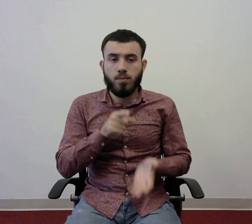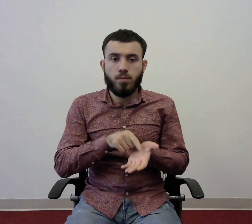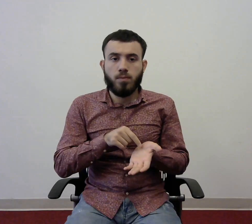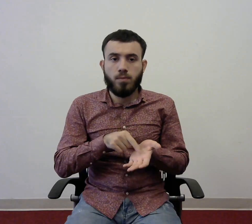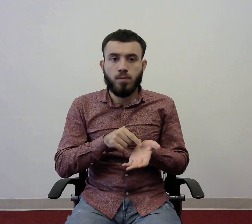pensiya